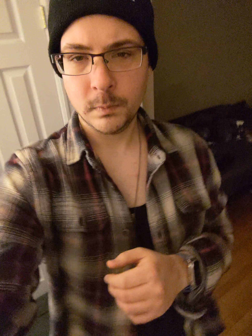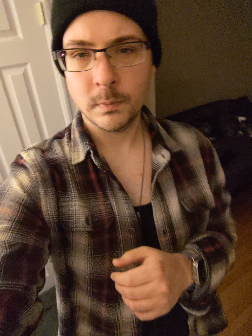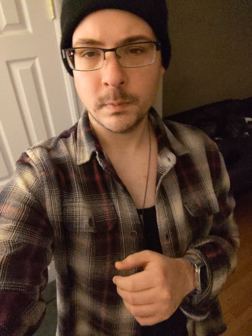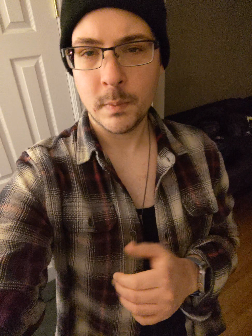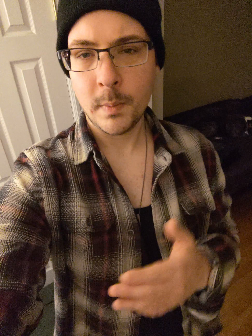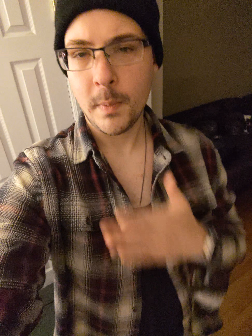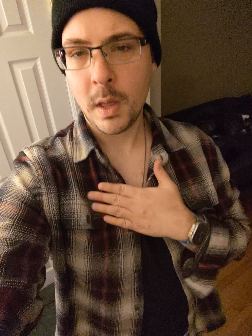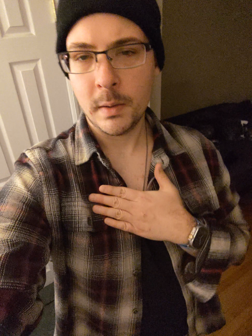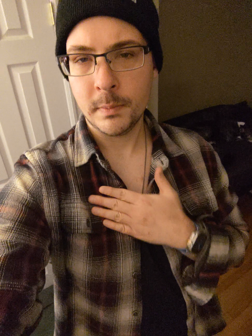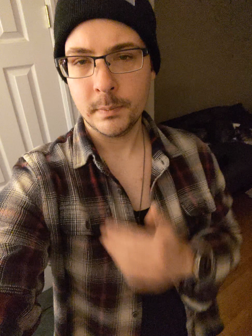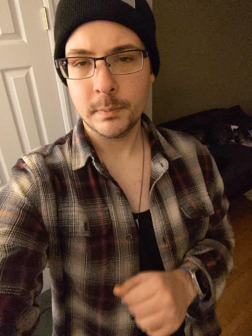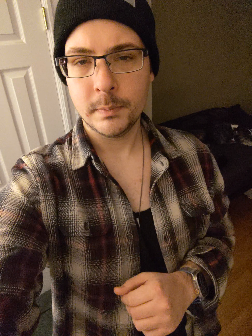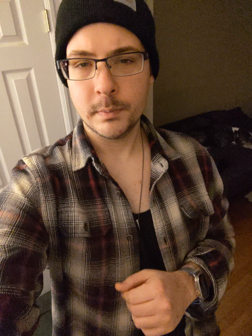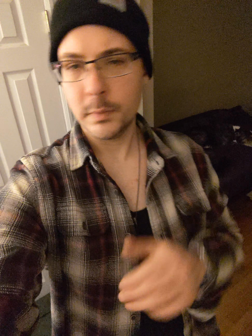my